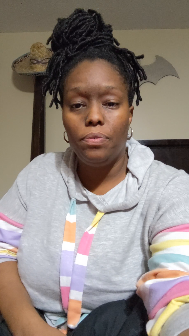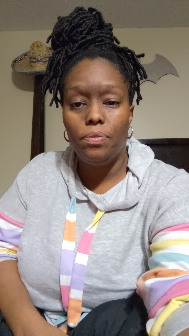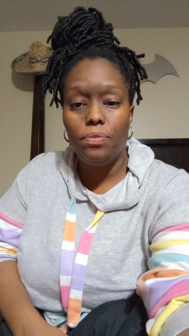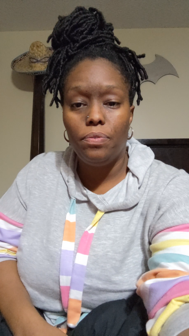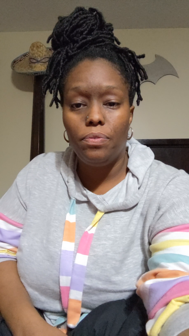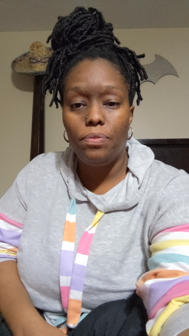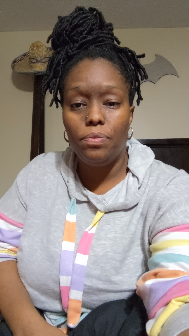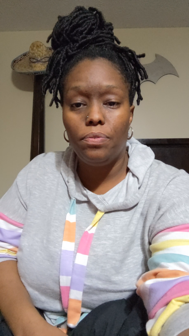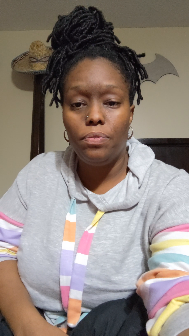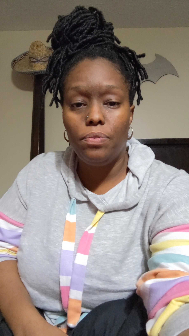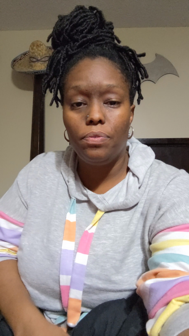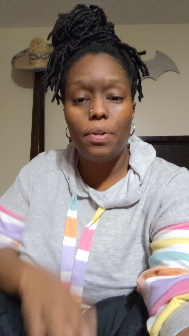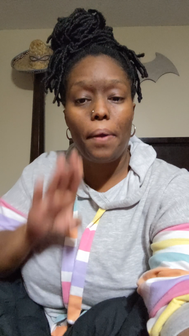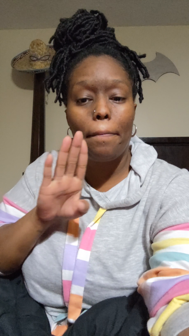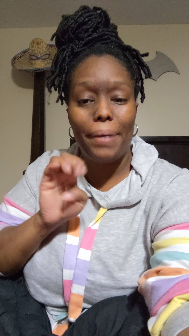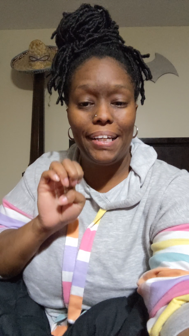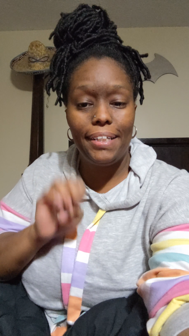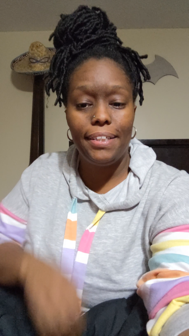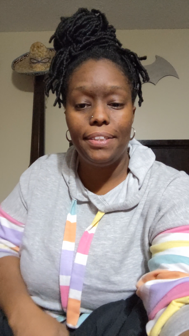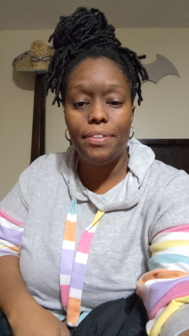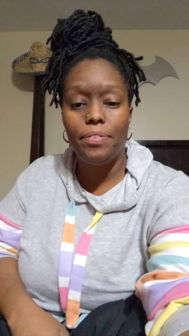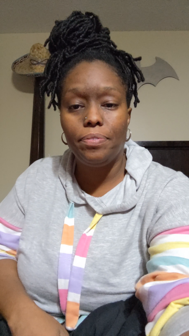be